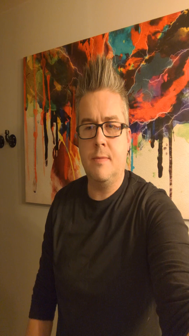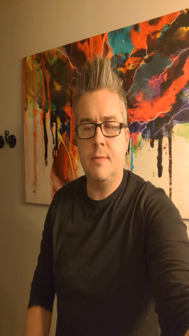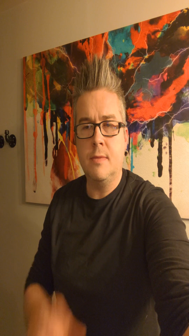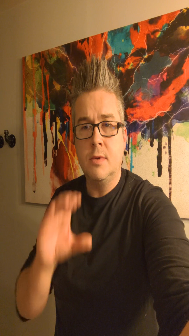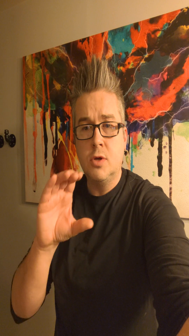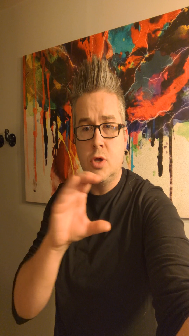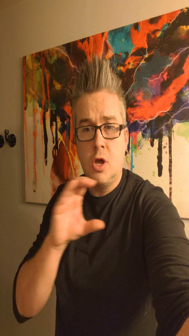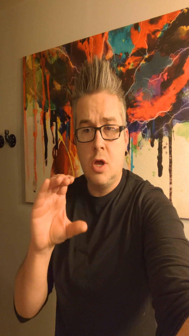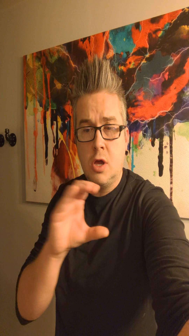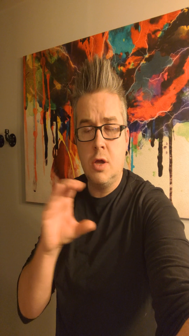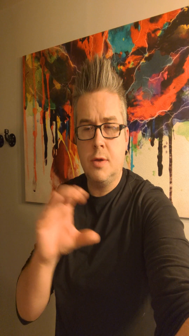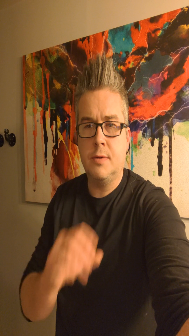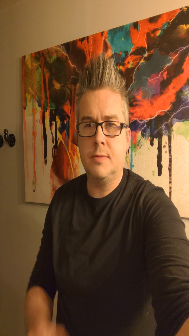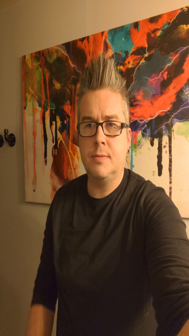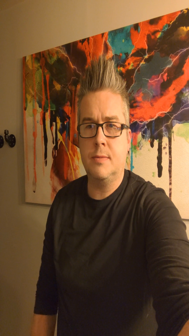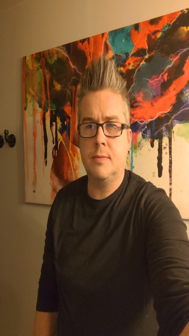chocolate